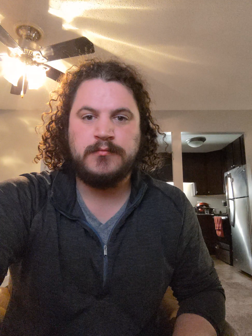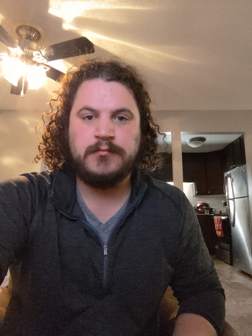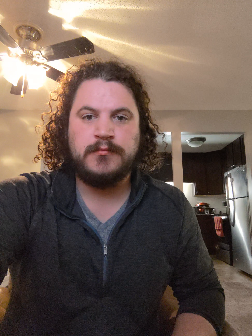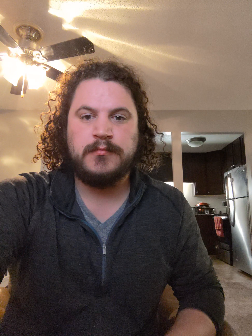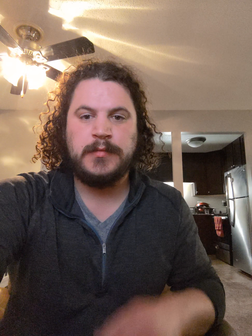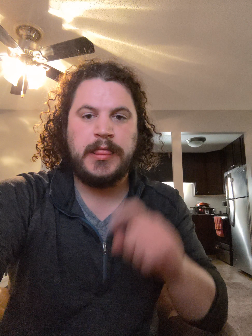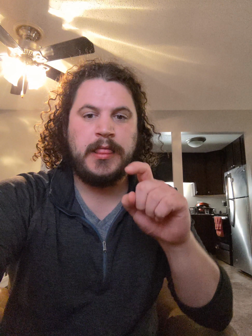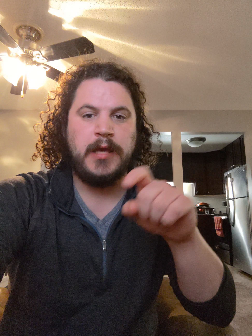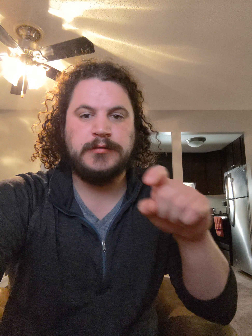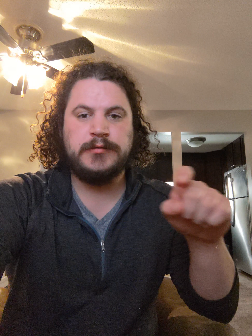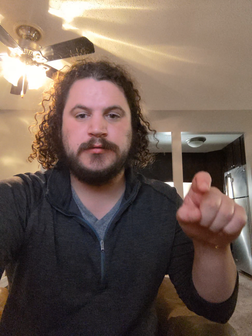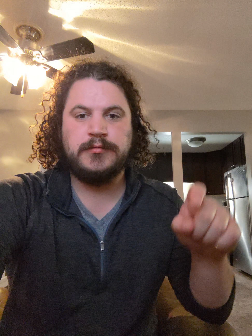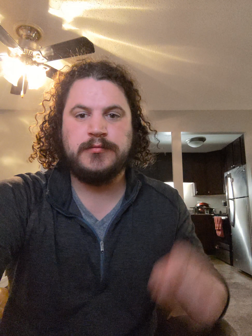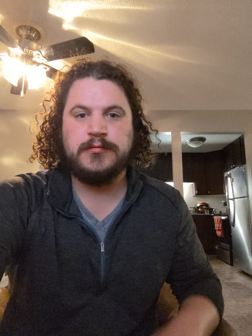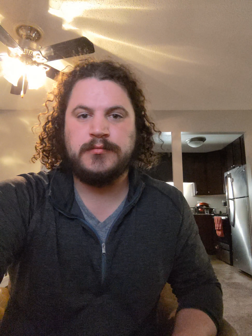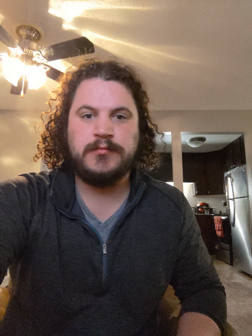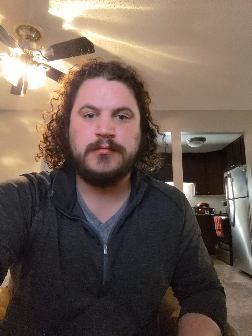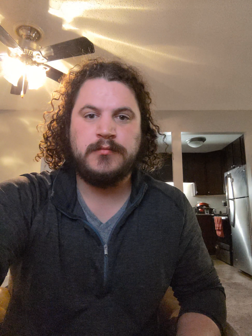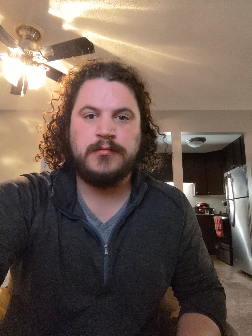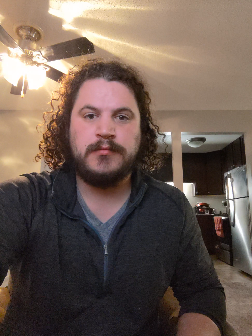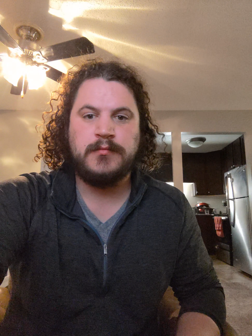closet